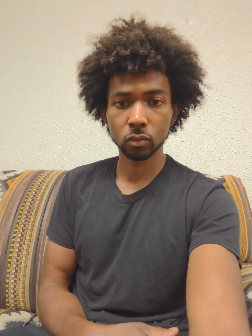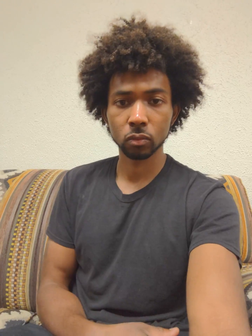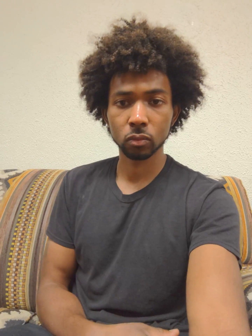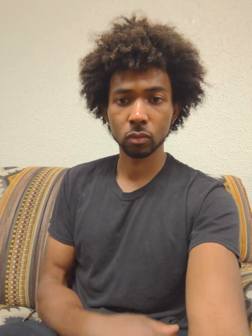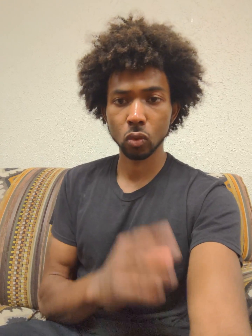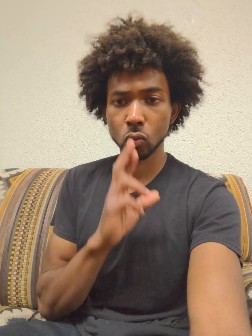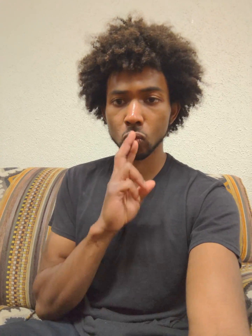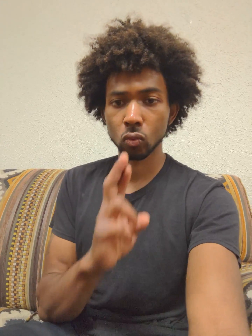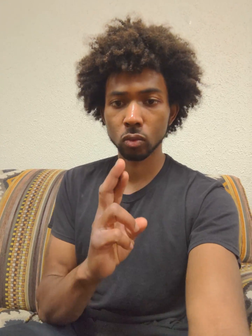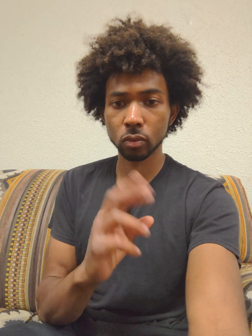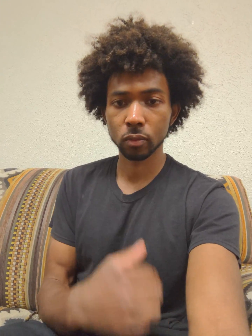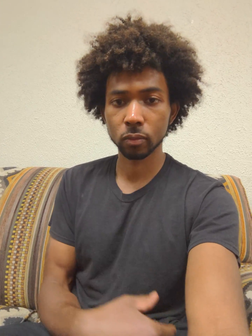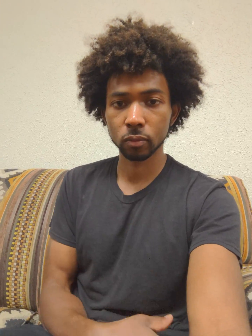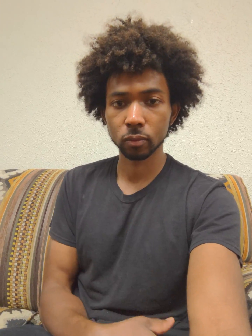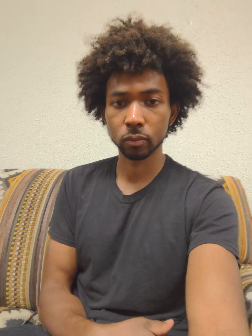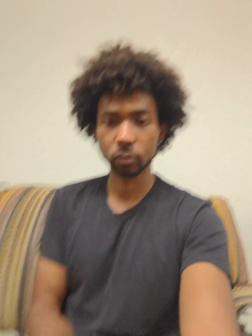are